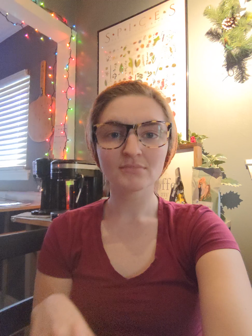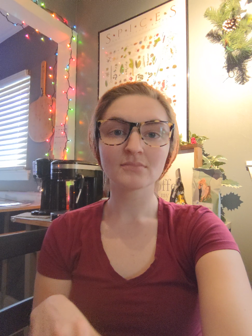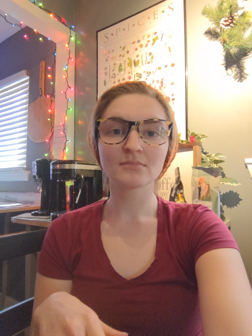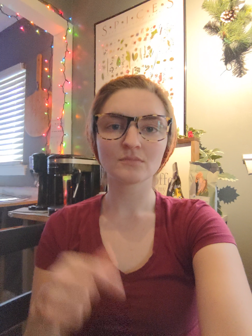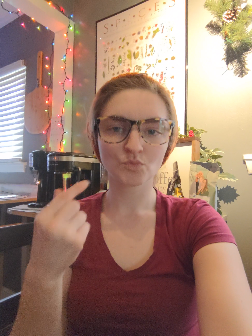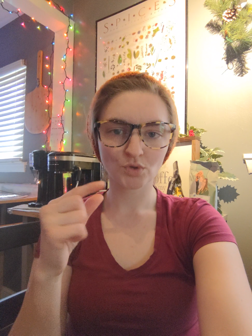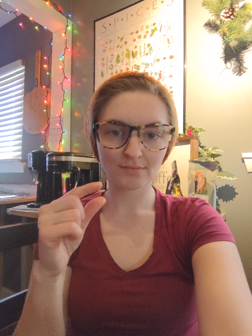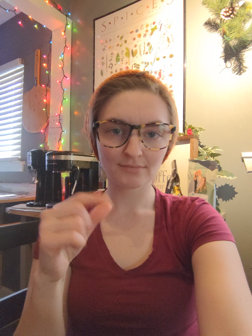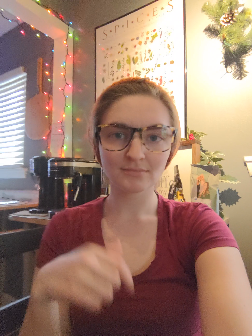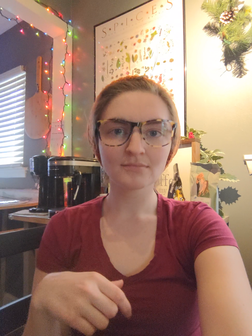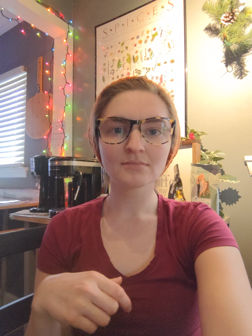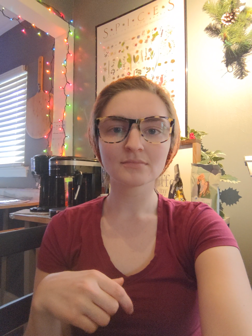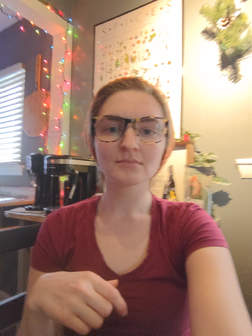green